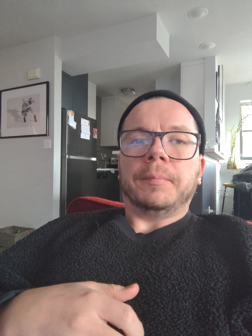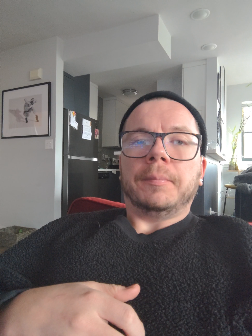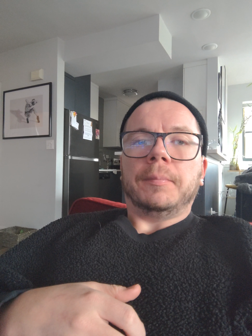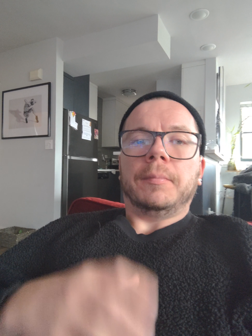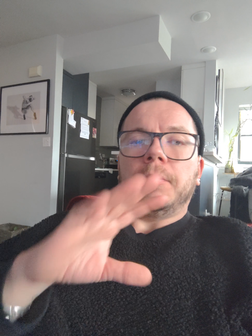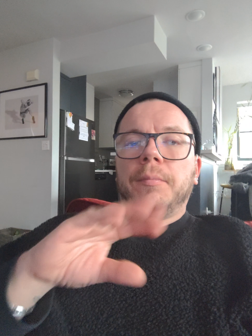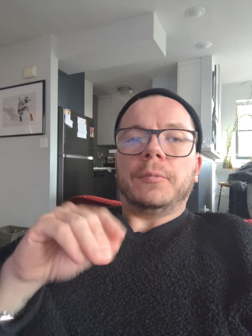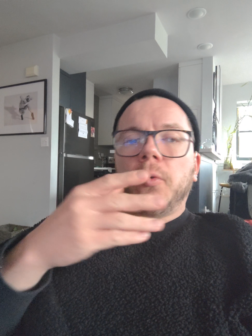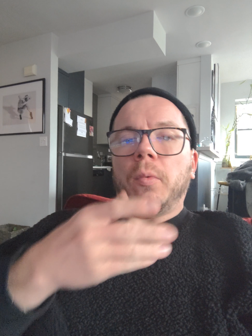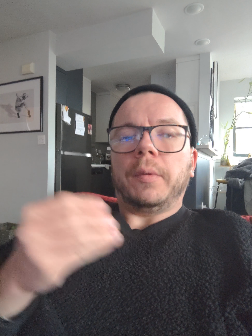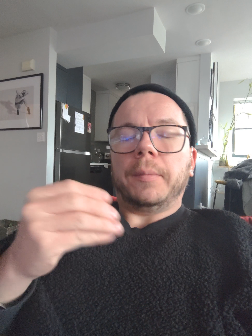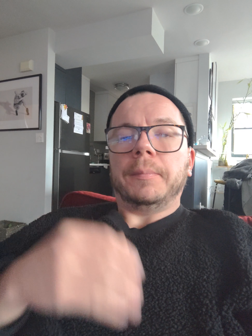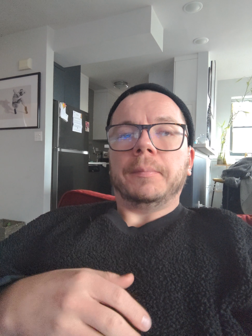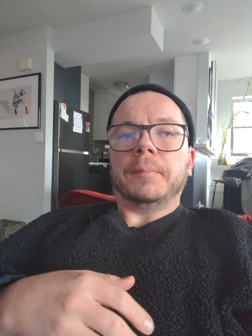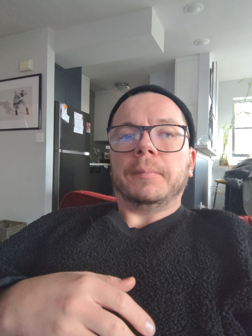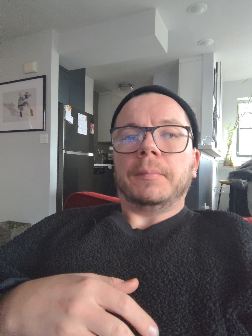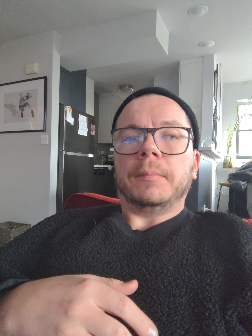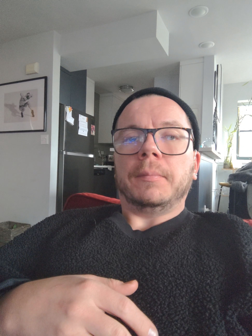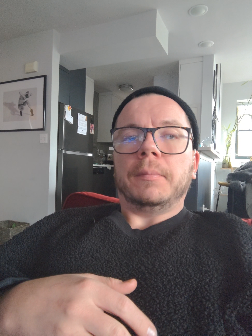story